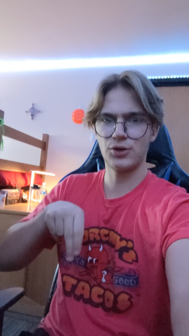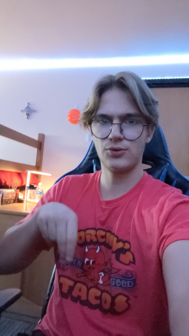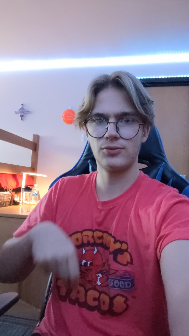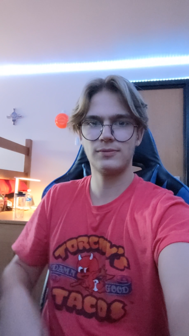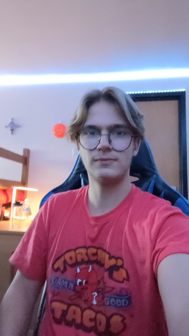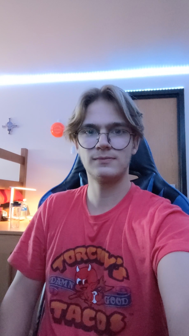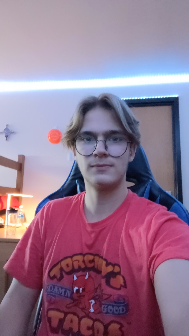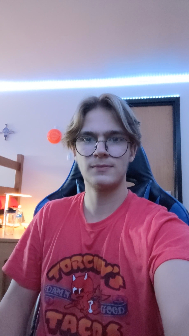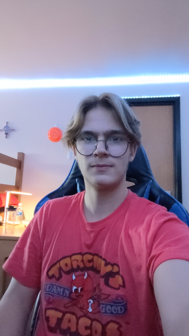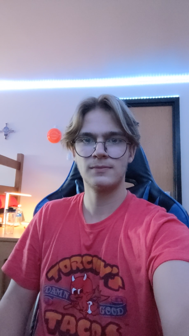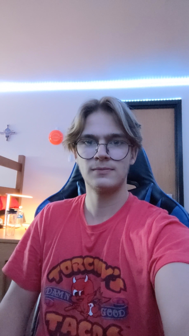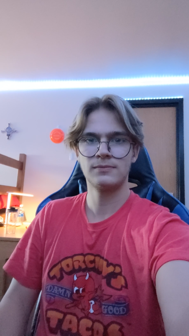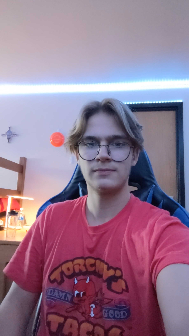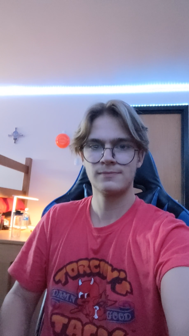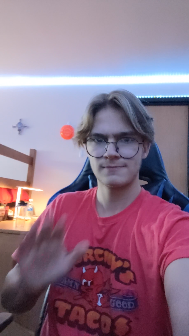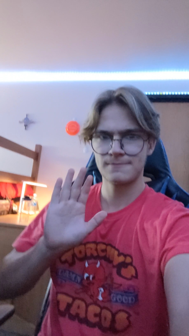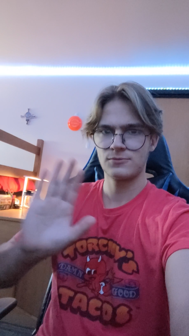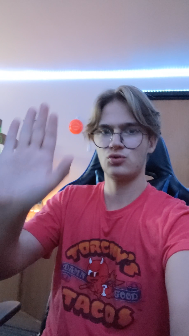push